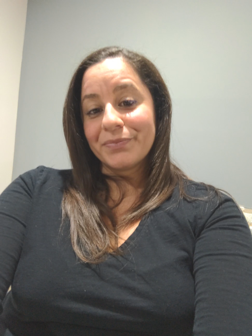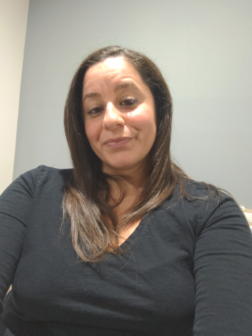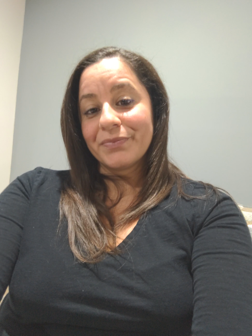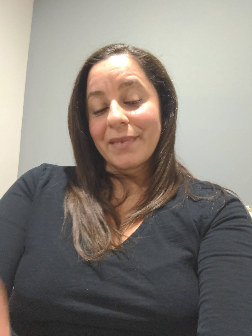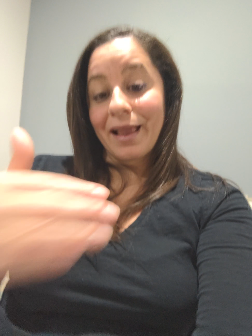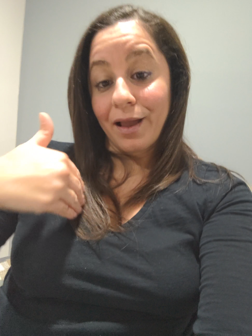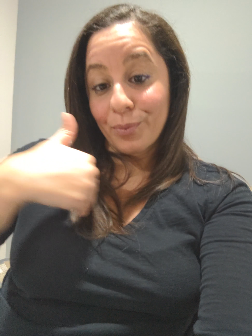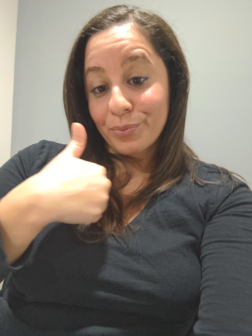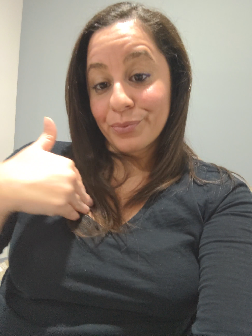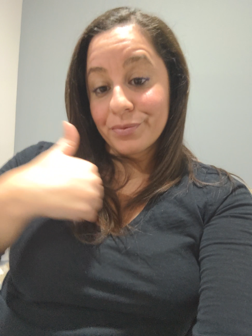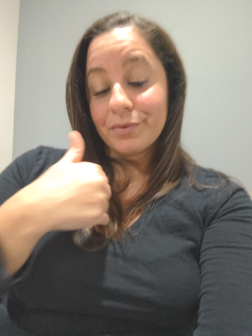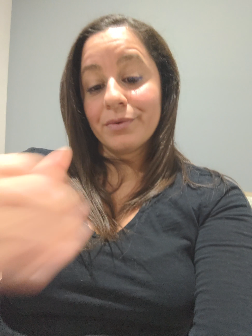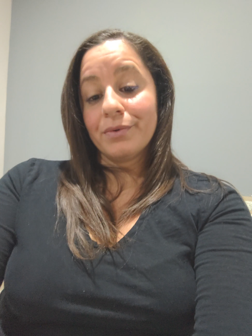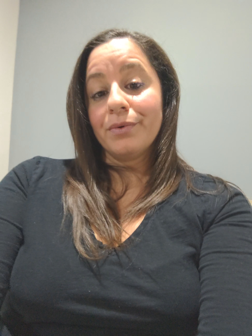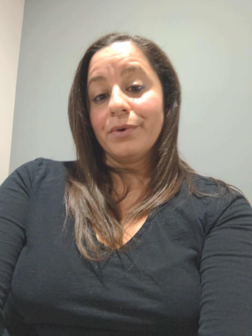animal